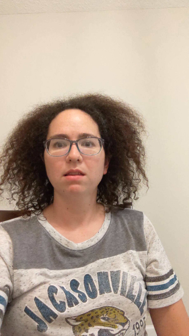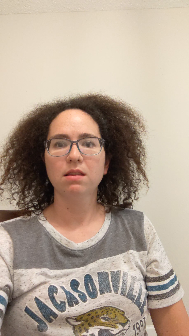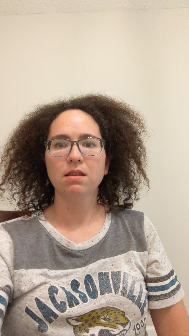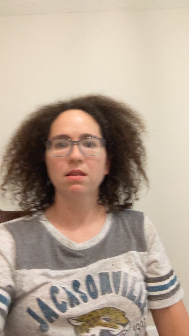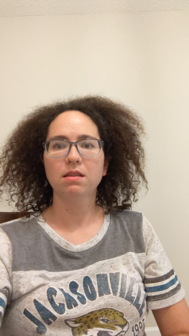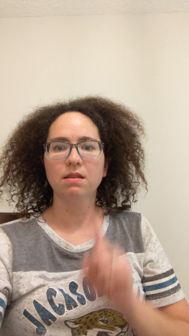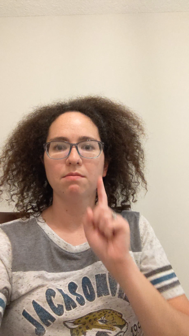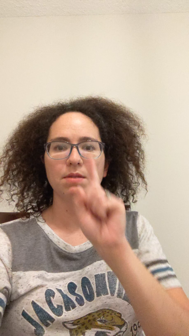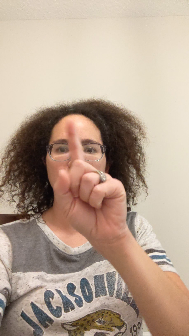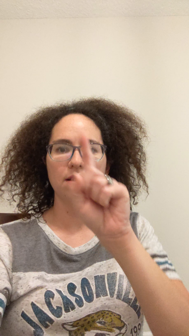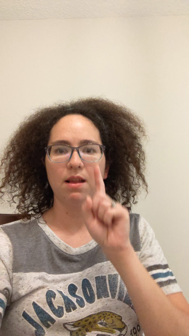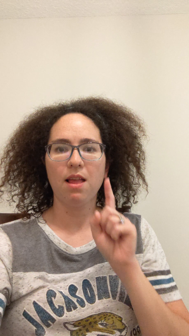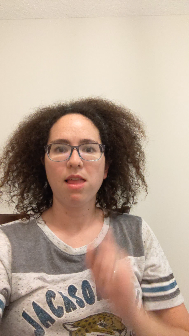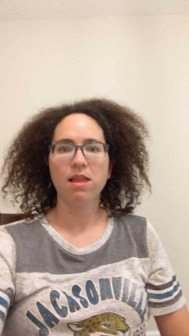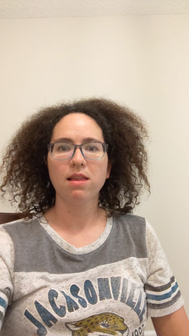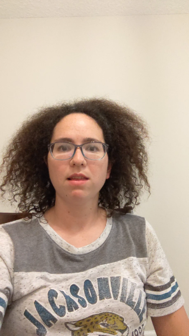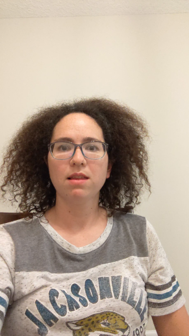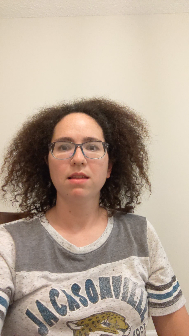bump